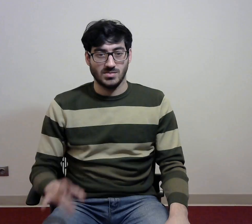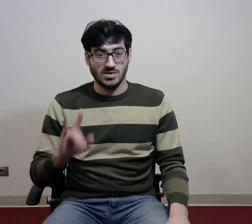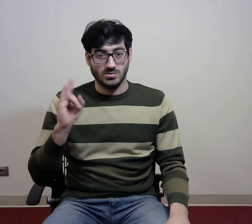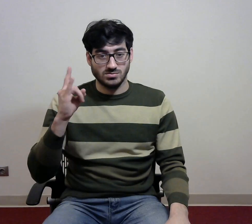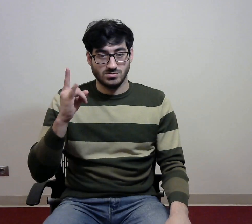uşaq